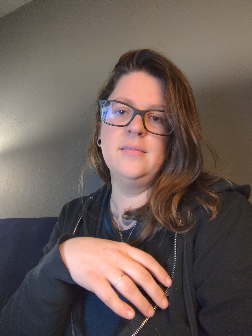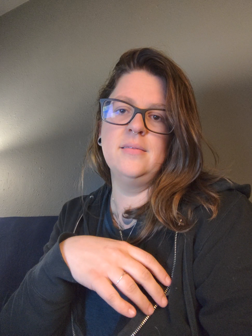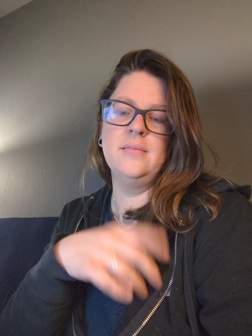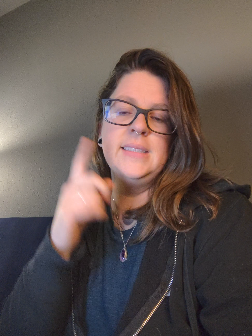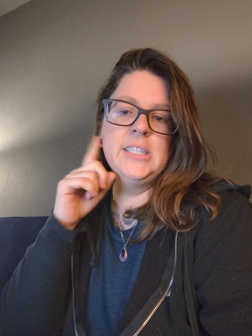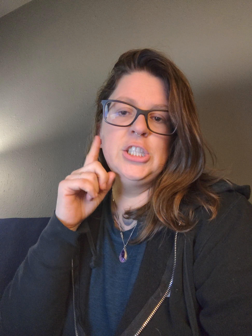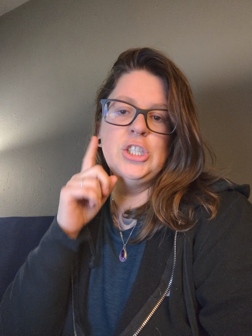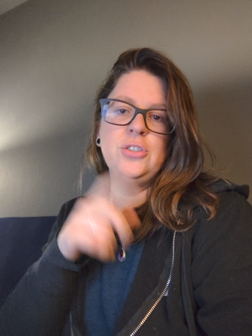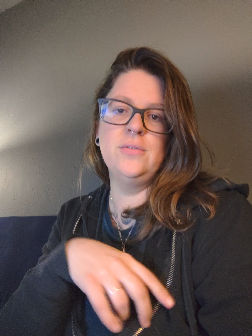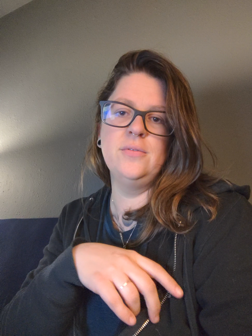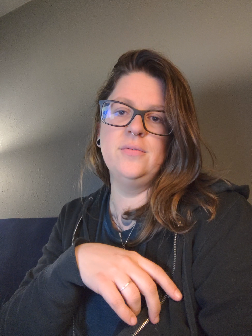hear